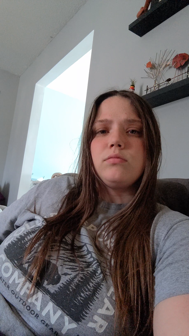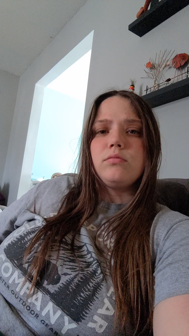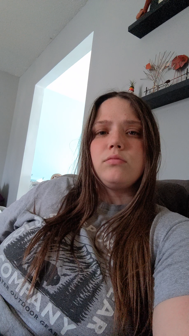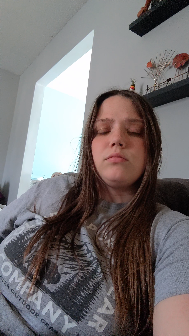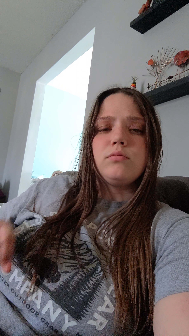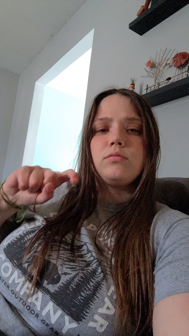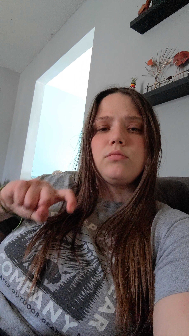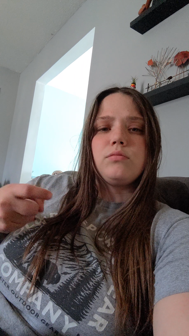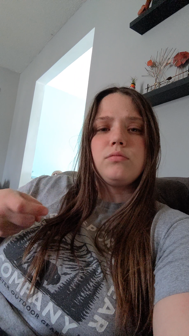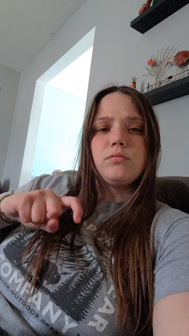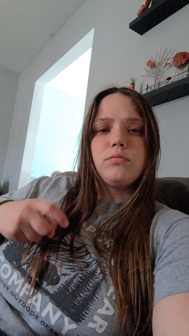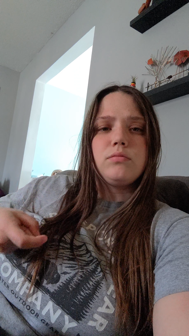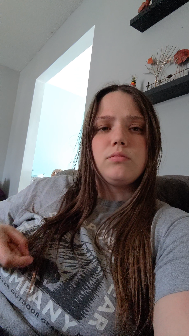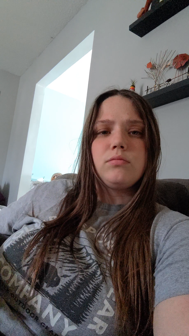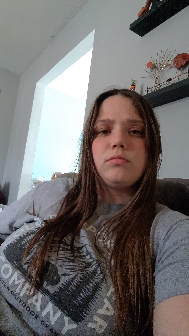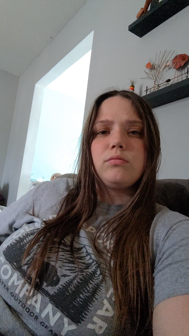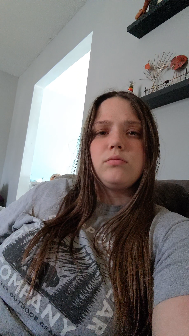friend